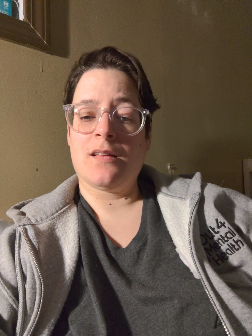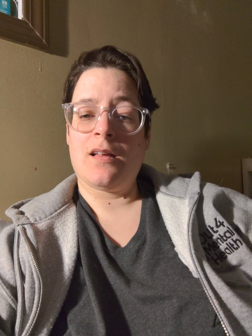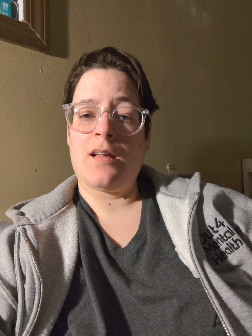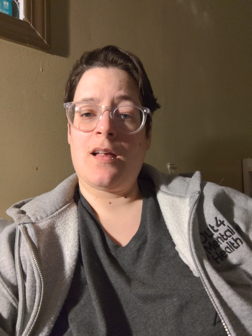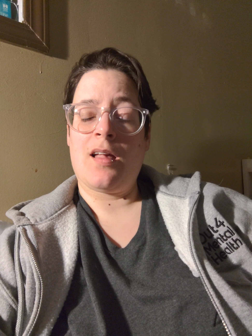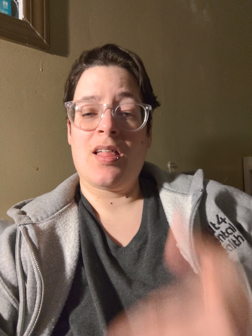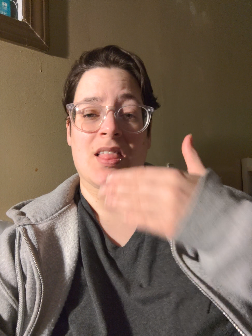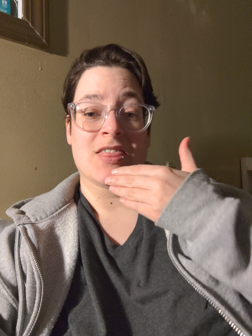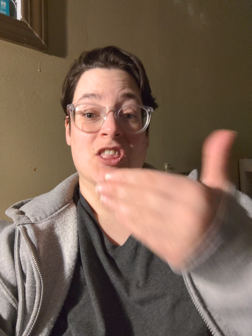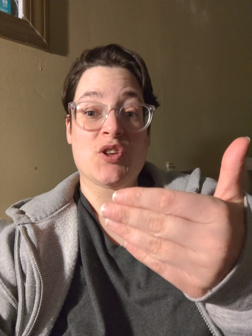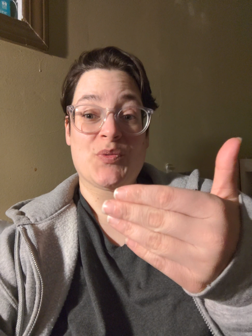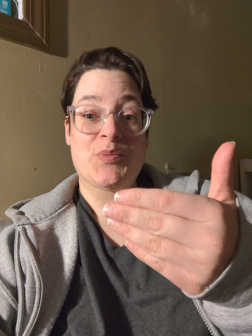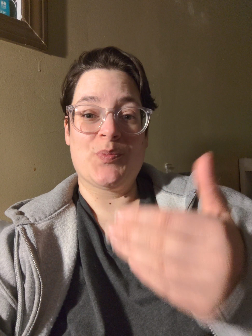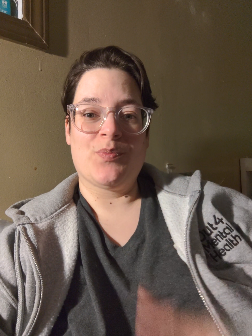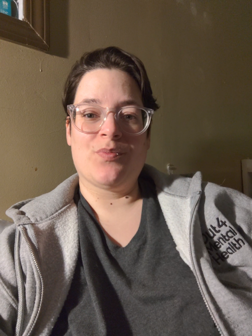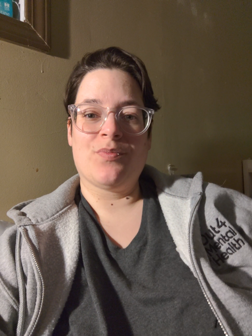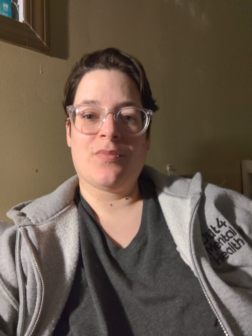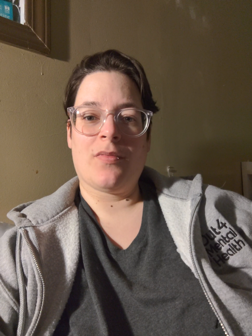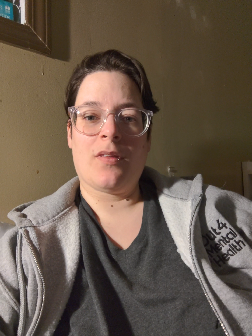thank you